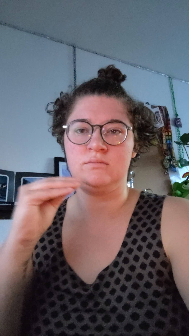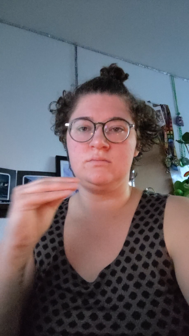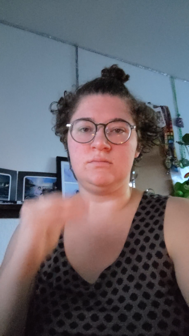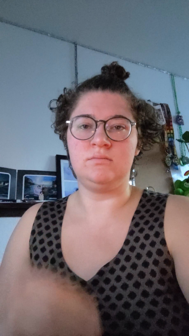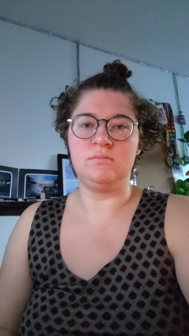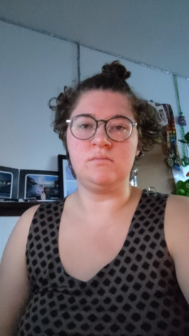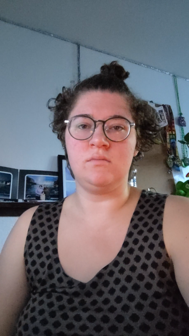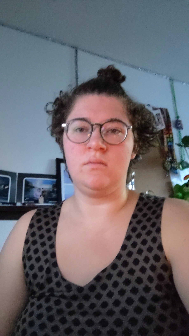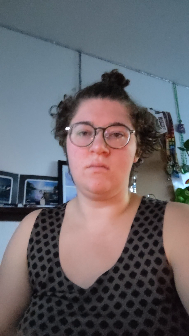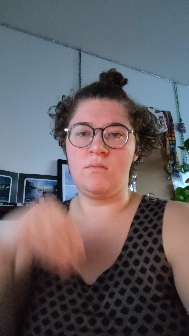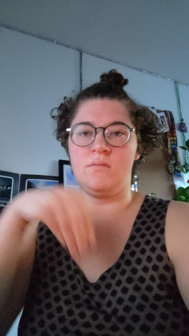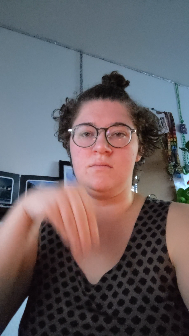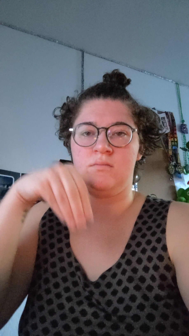inside